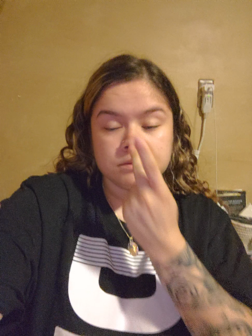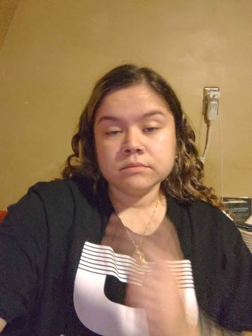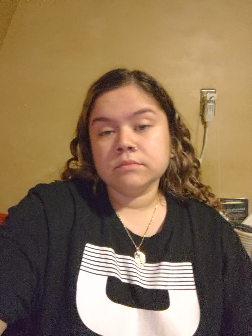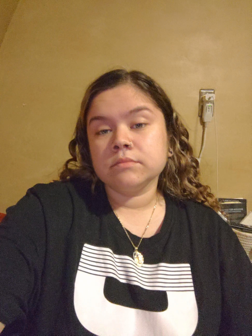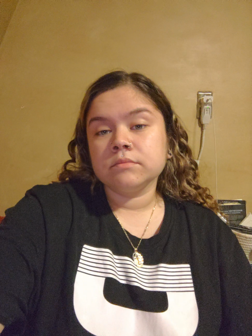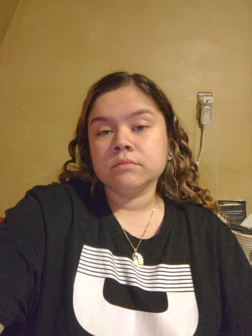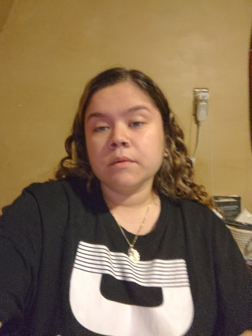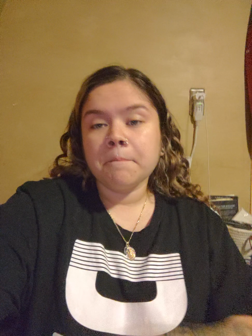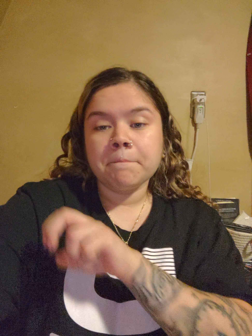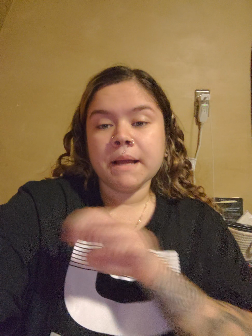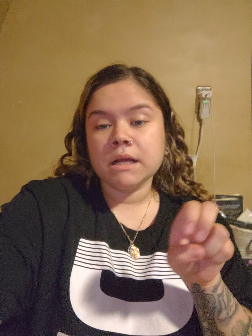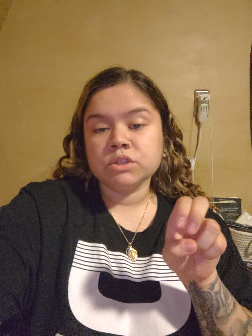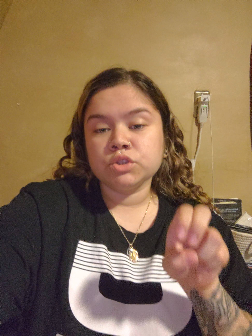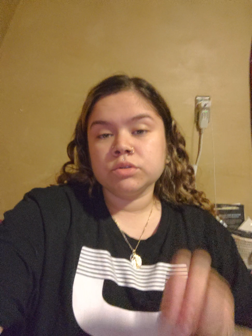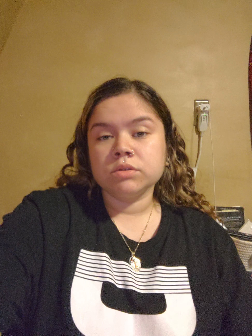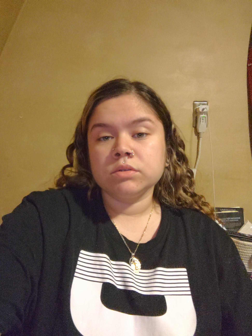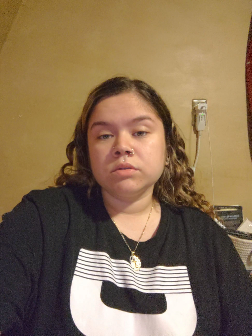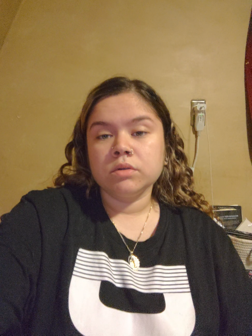bench